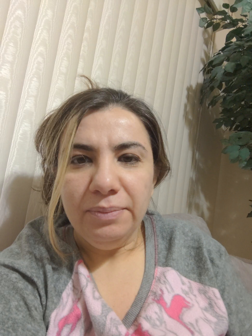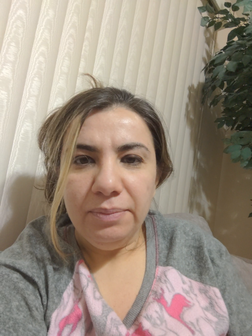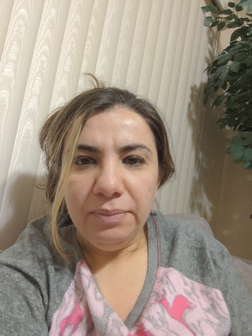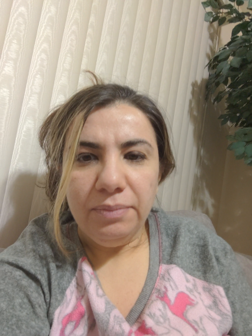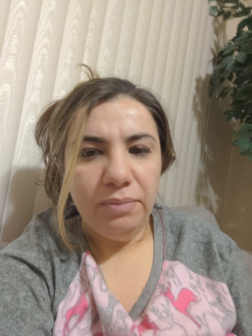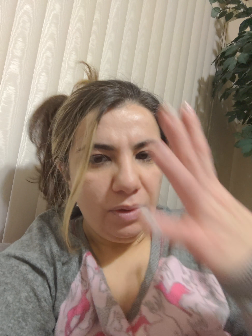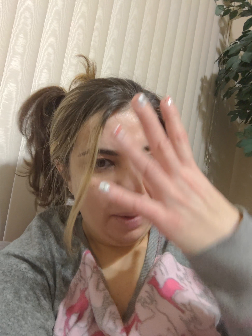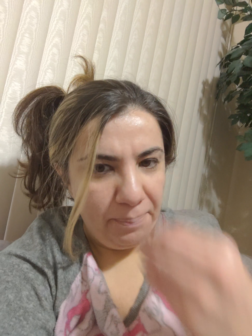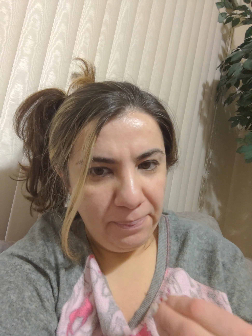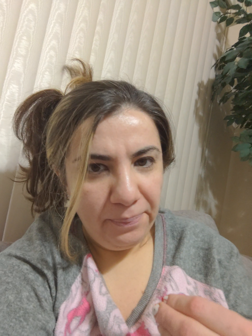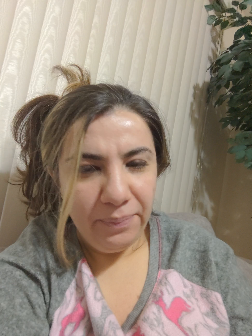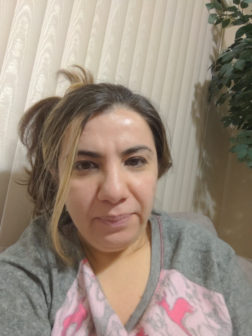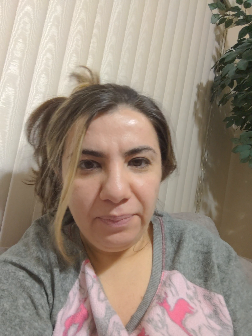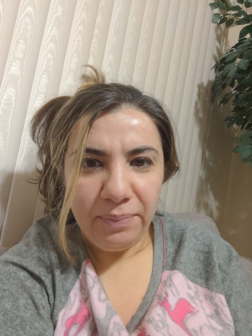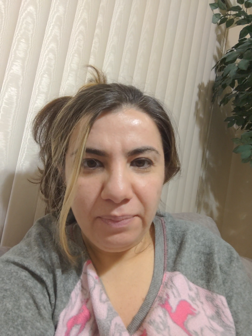sleepy